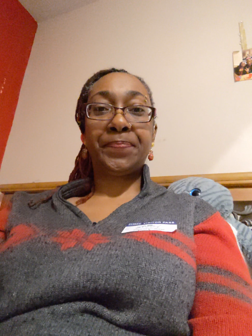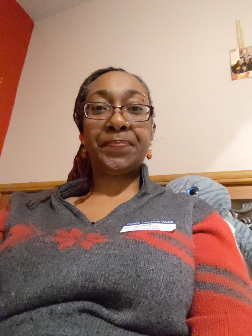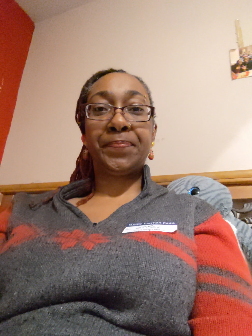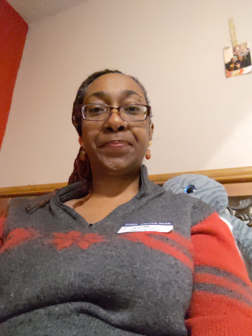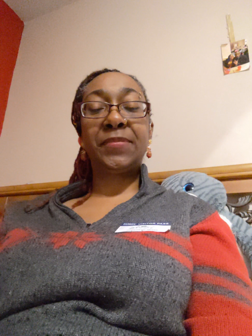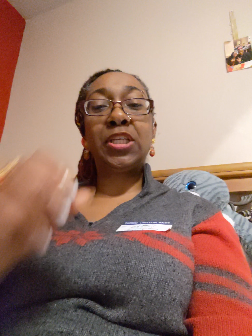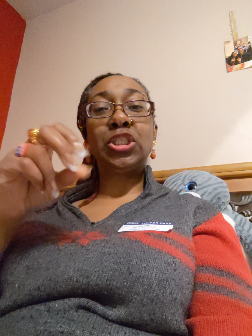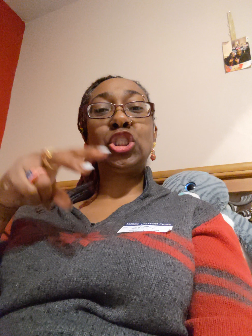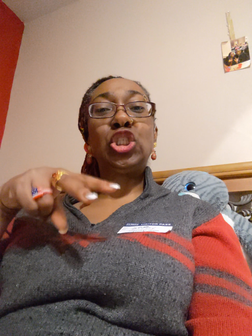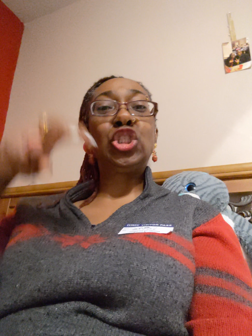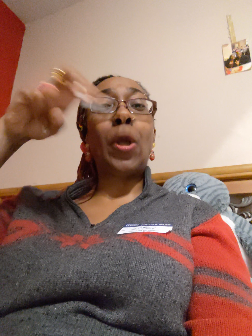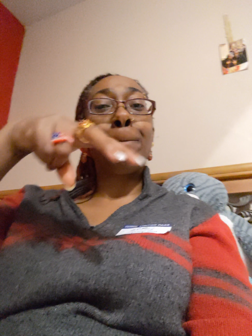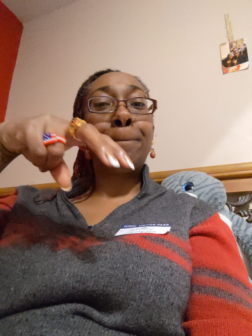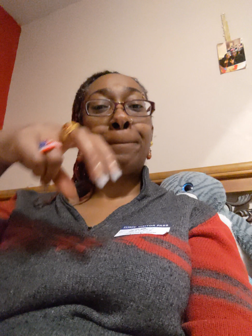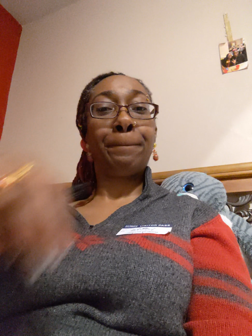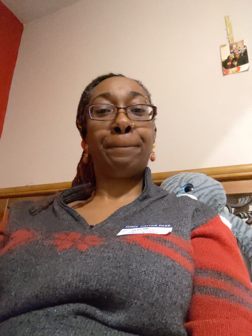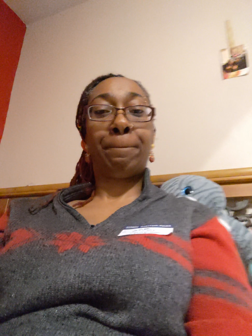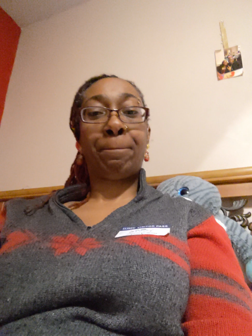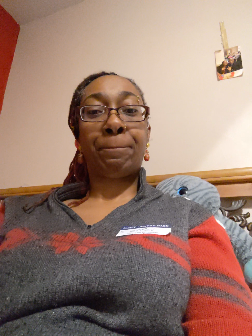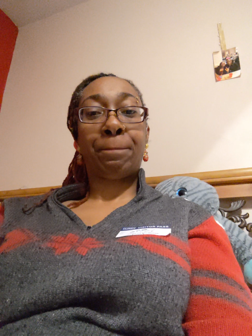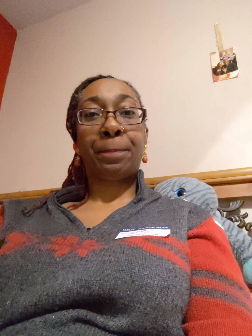jump